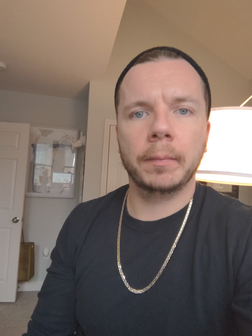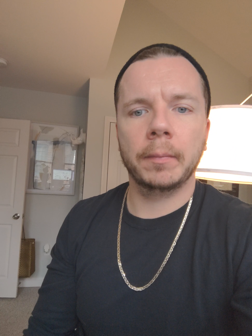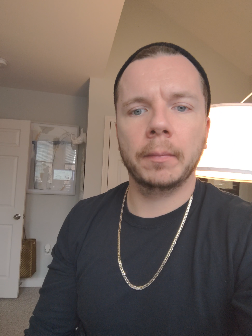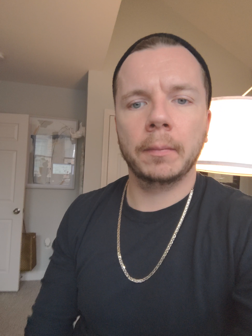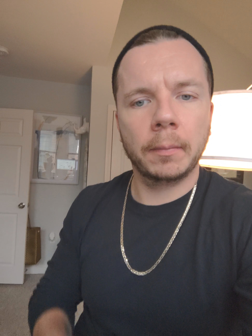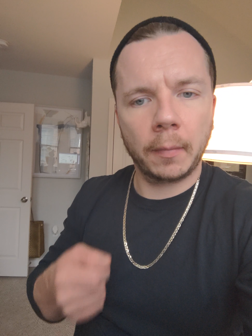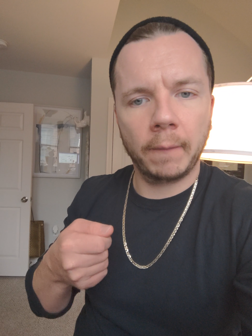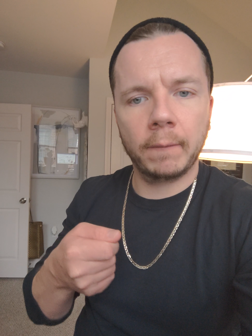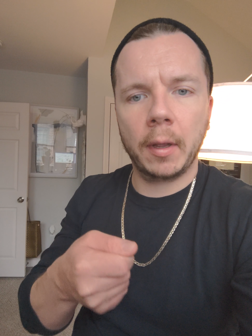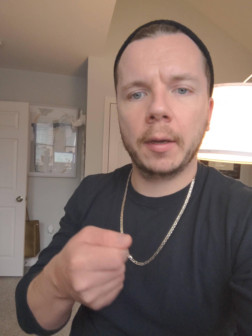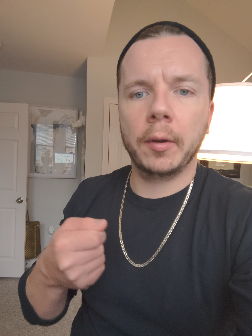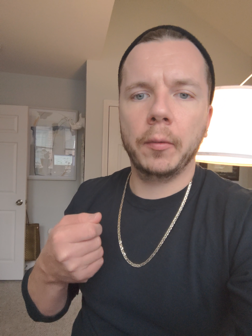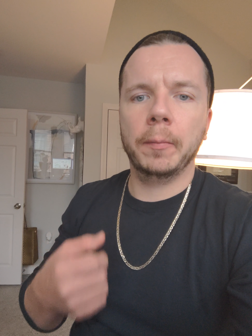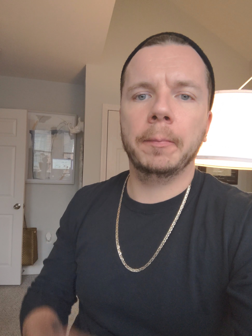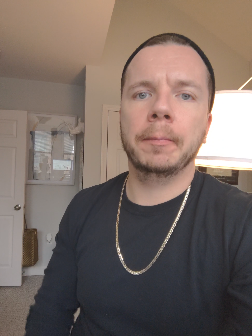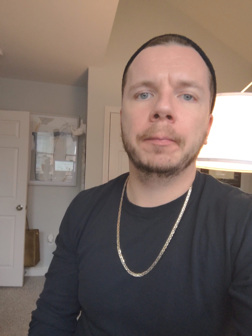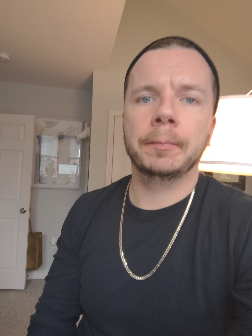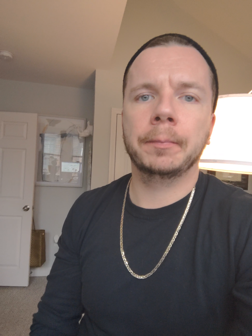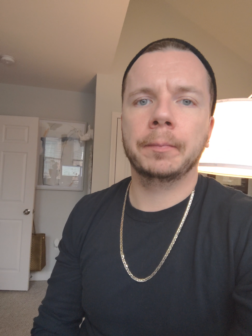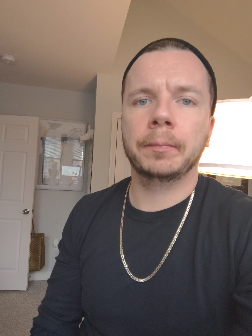vacuum